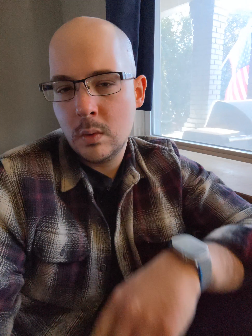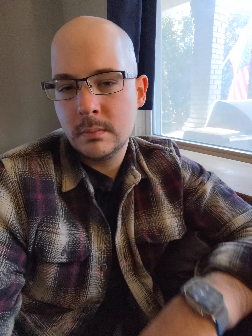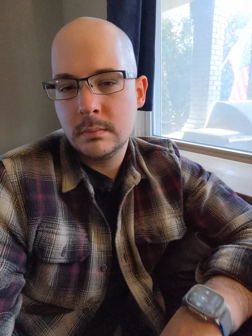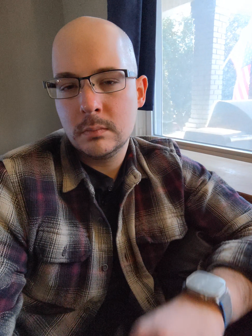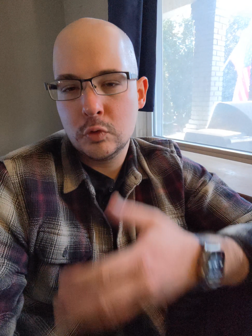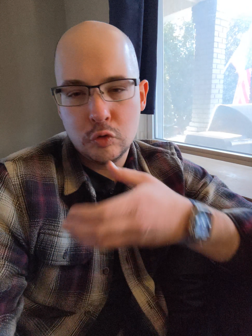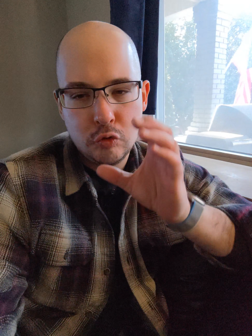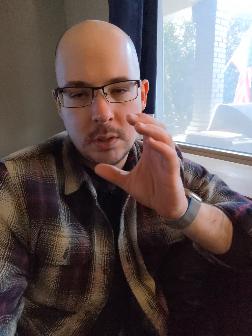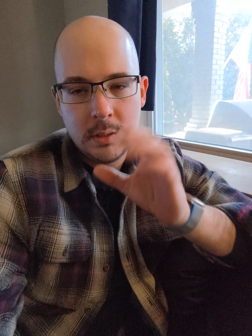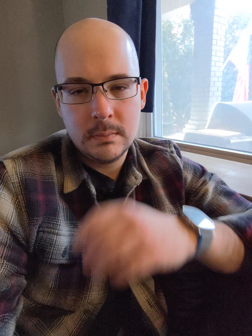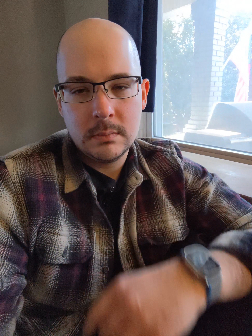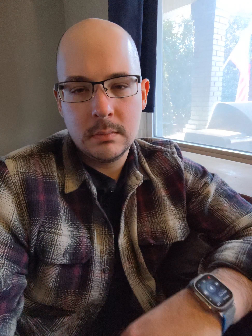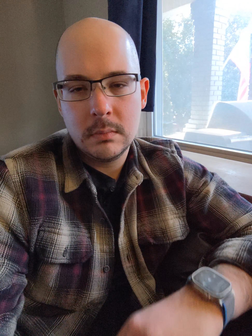drink